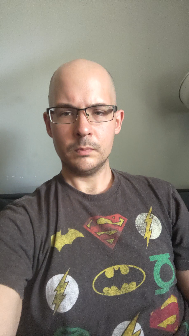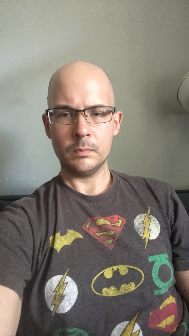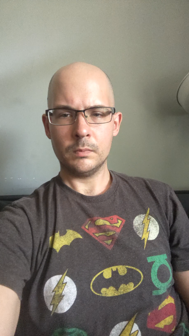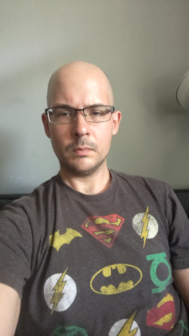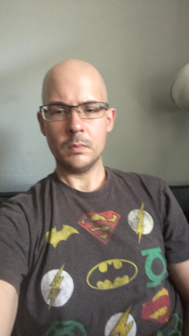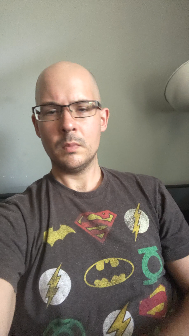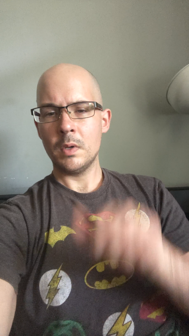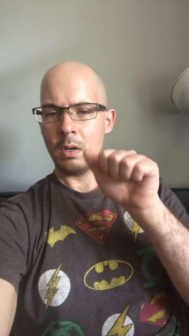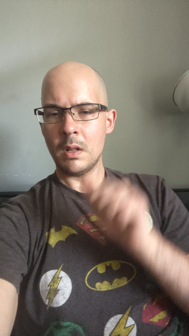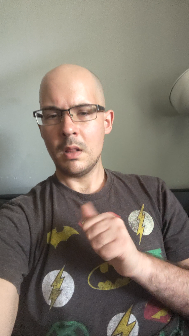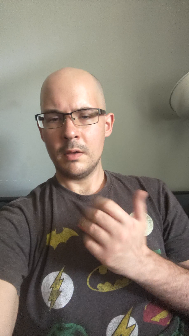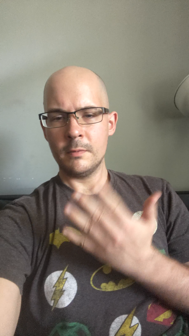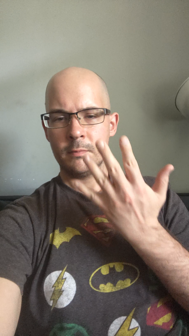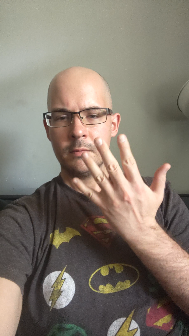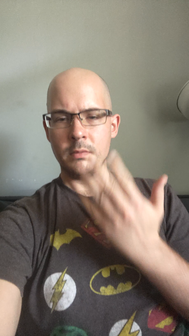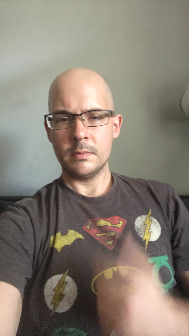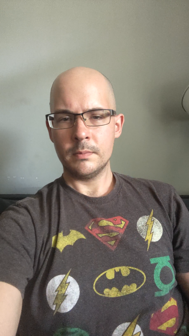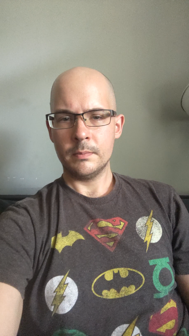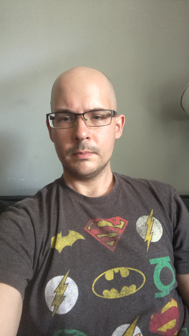gloves